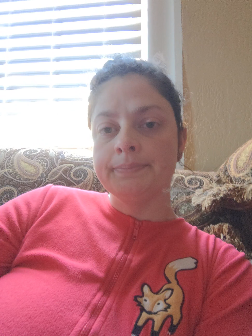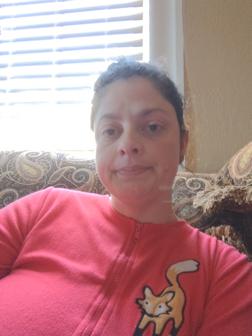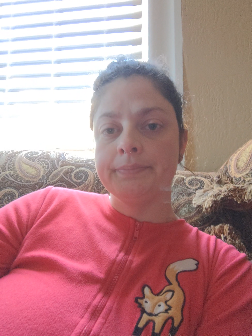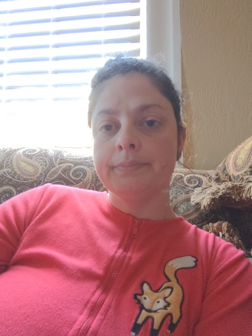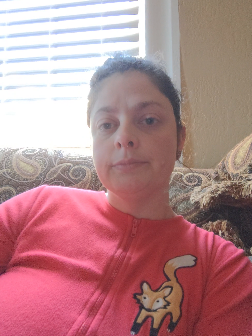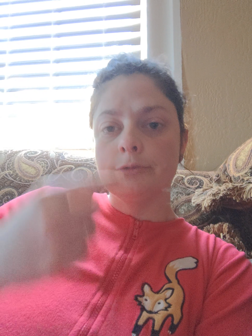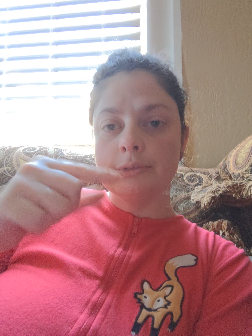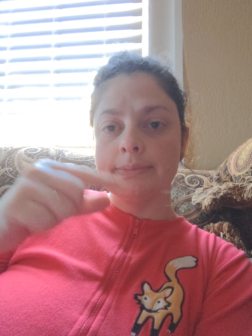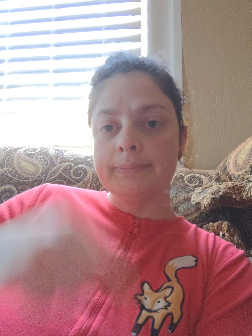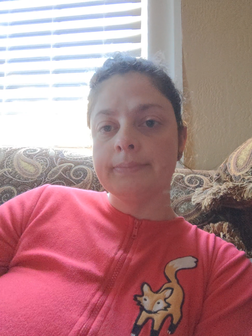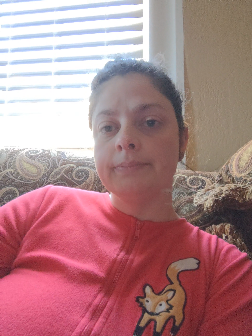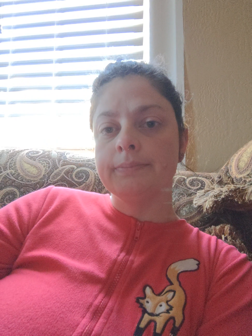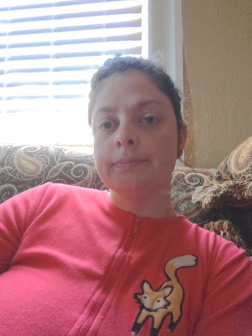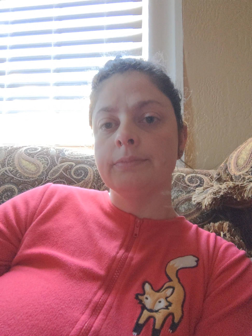green